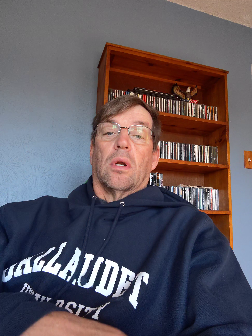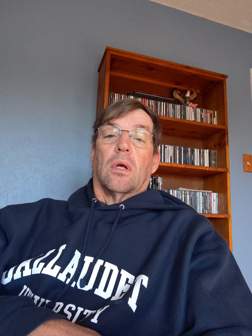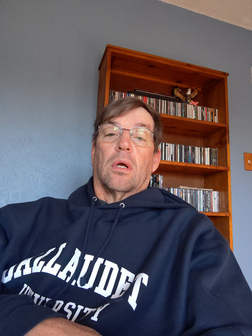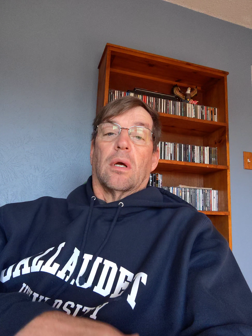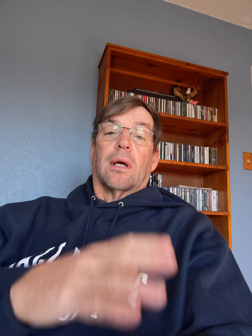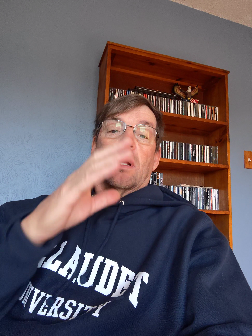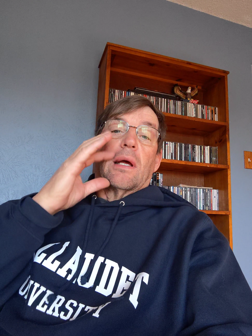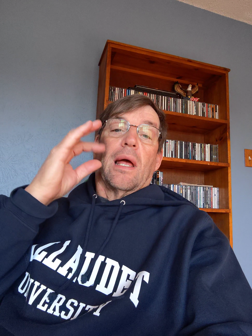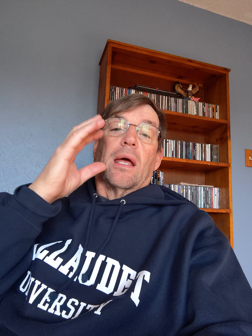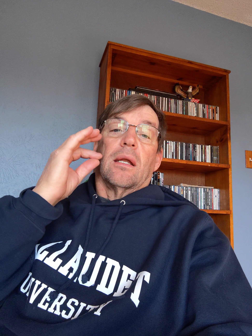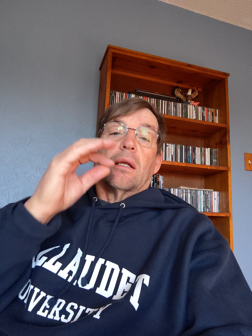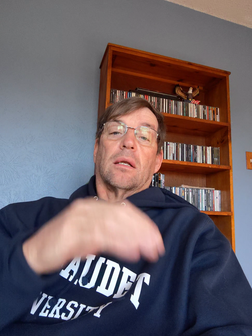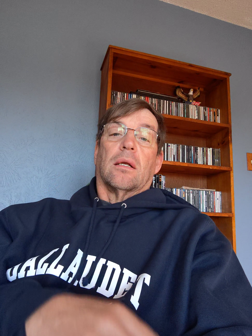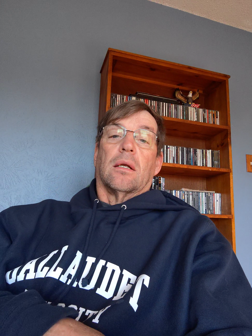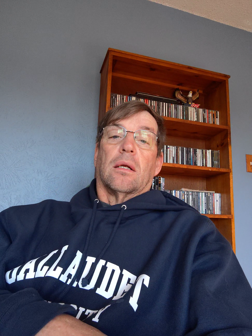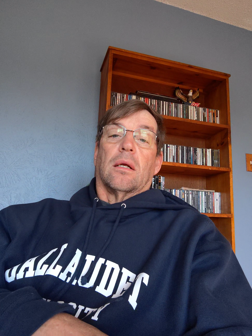cat